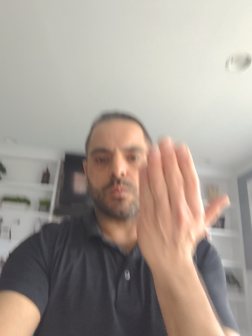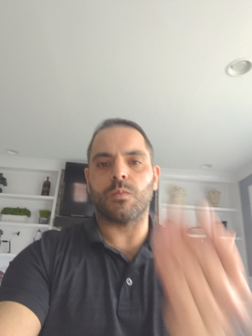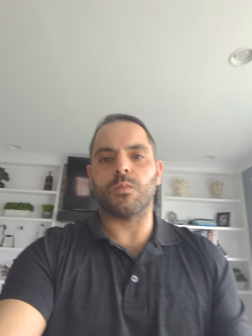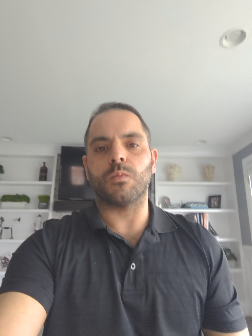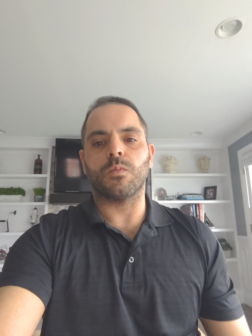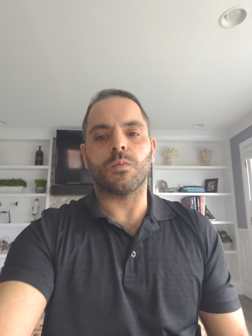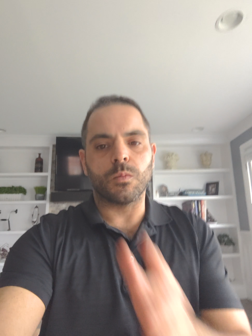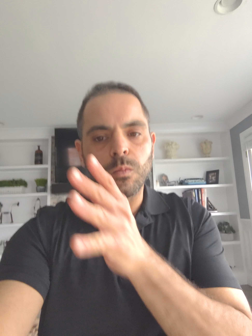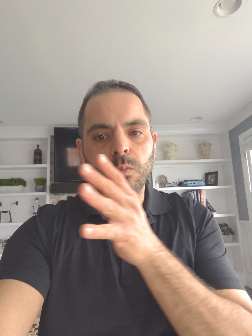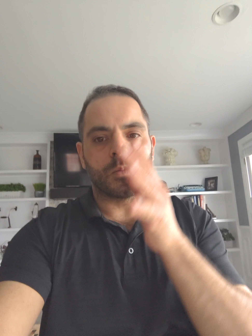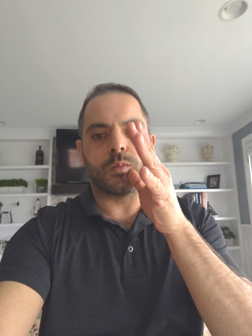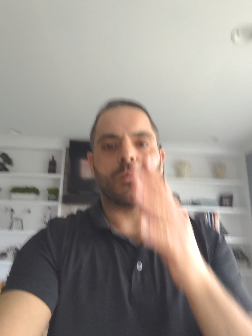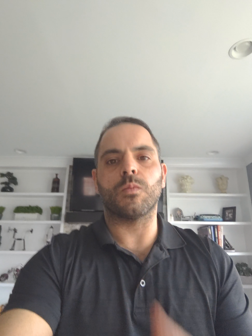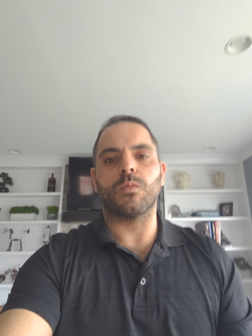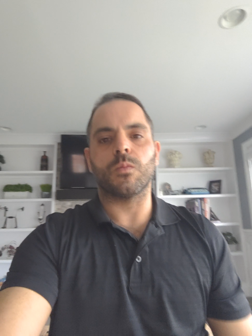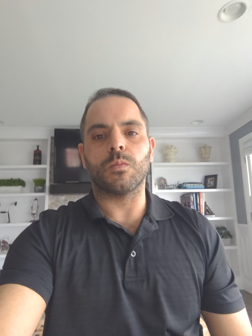farm